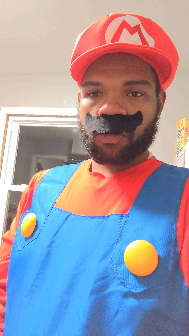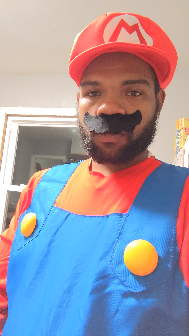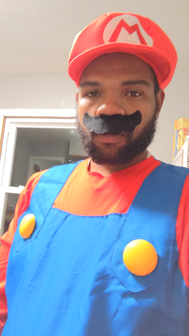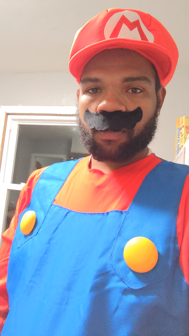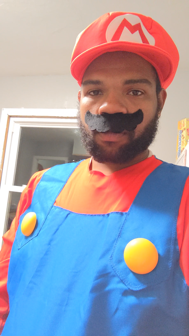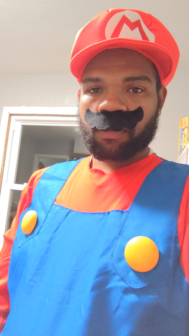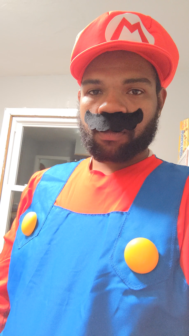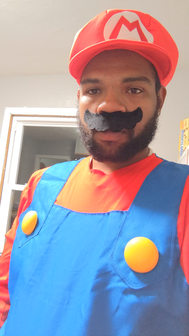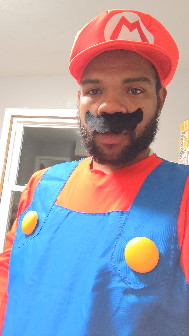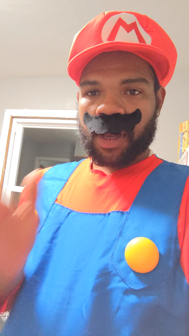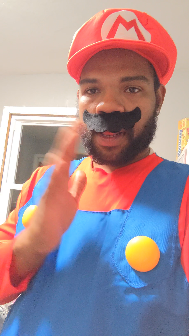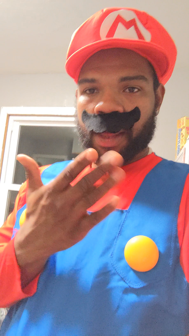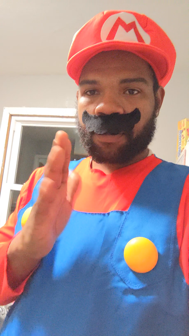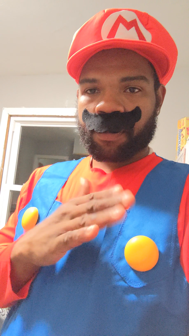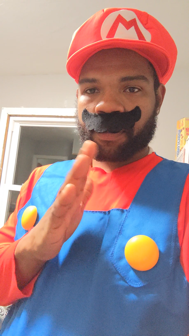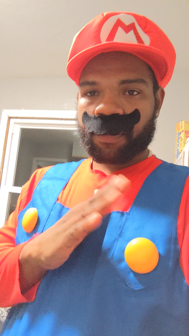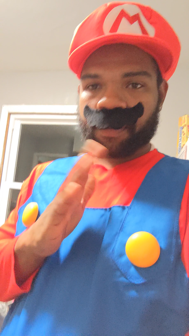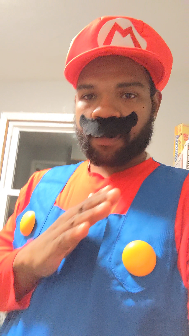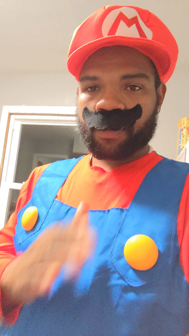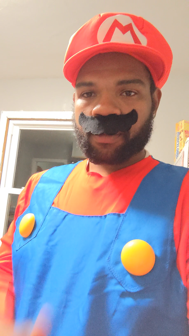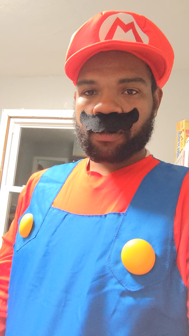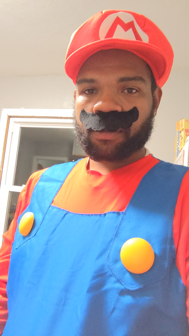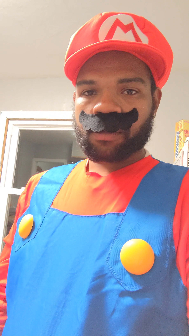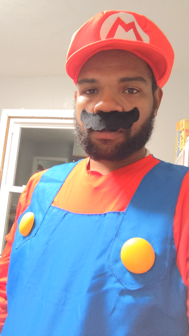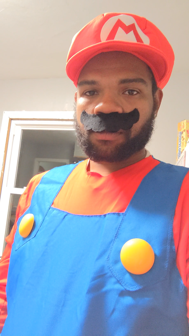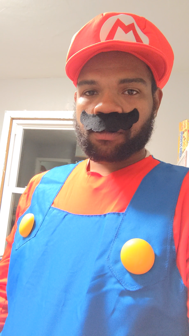clap